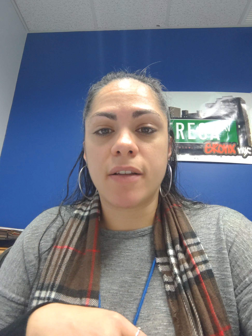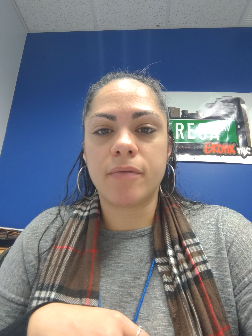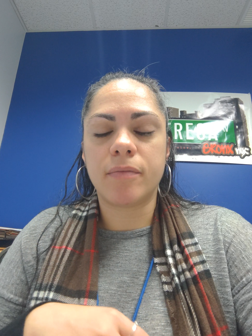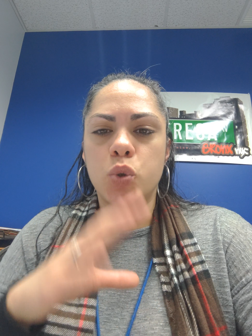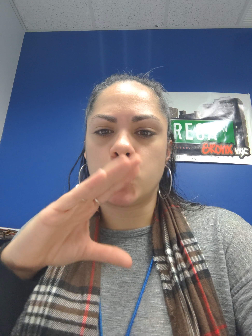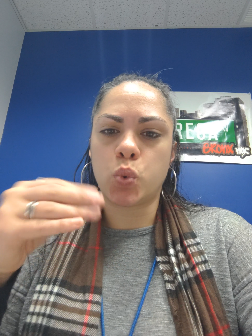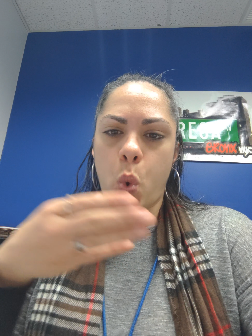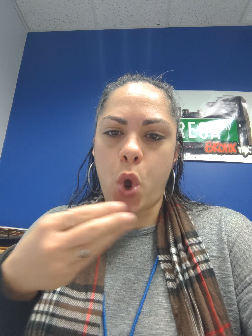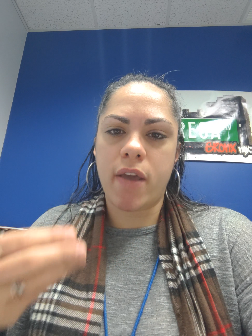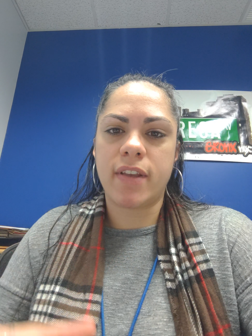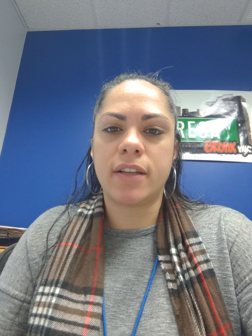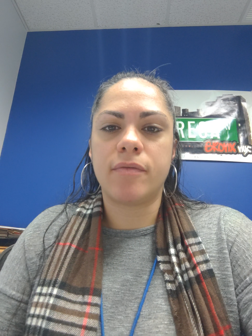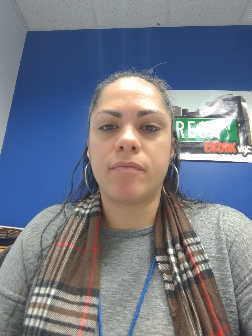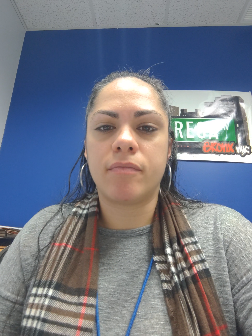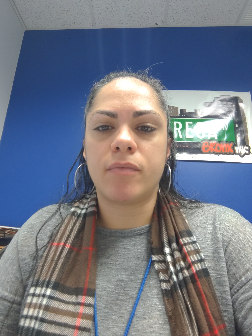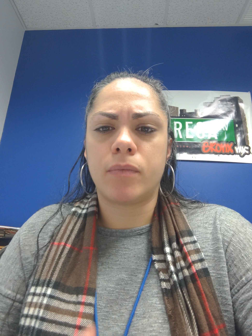story